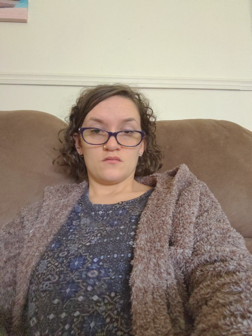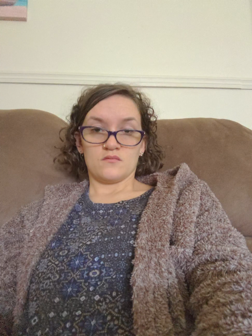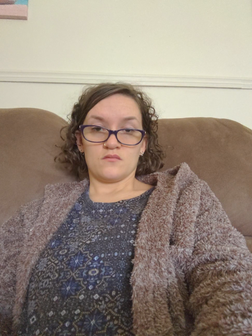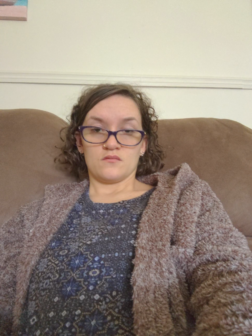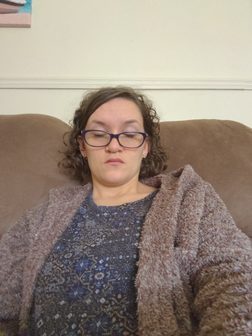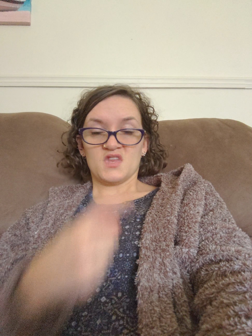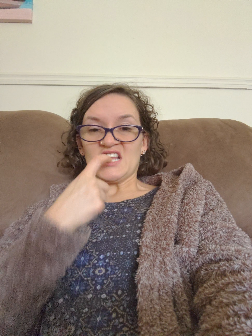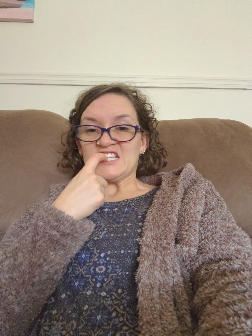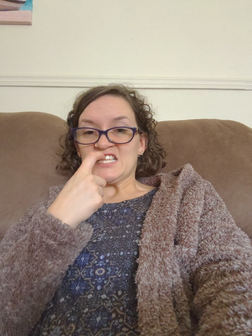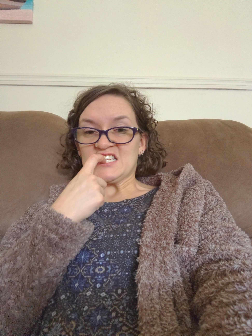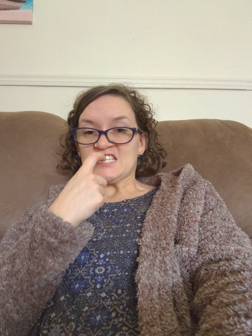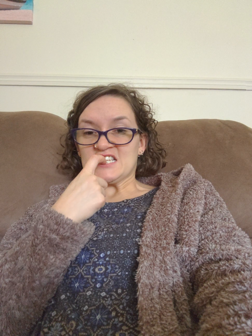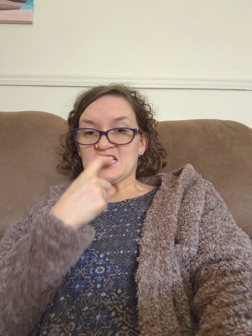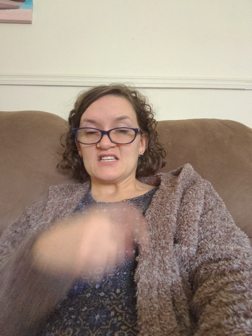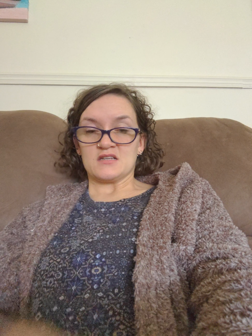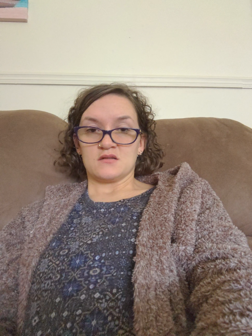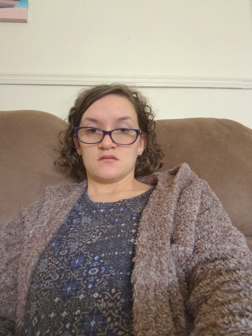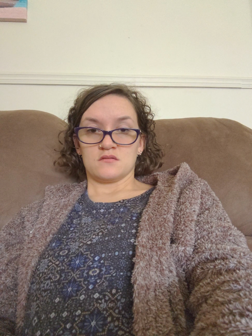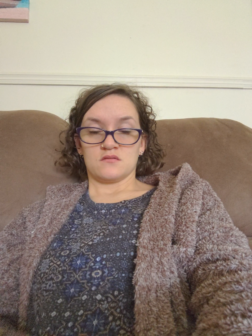window